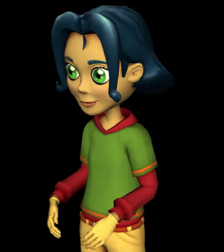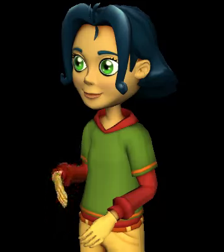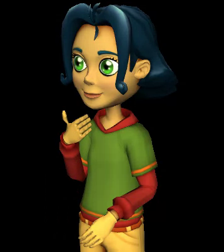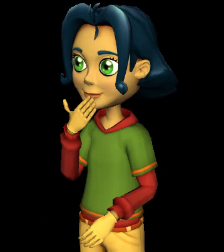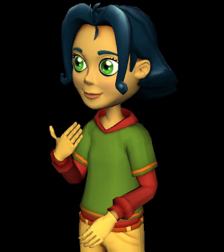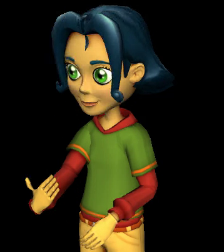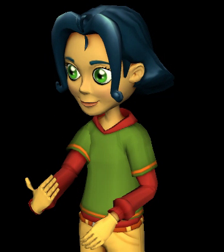يشكر